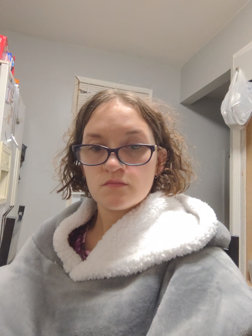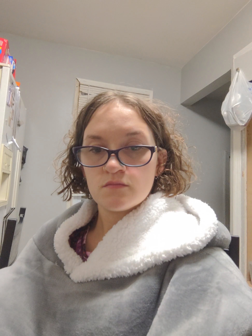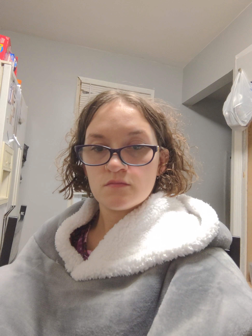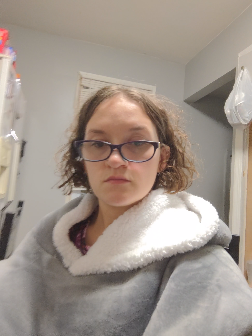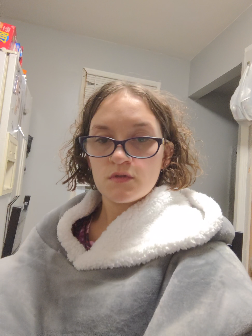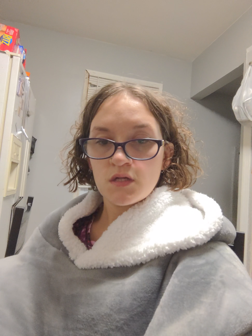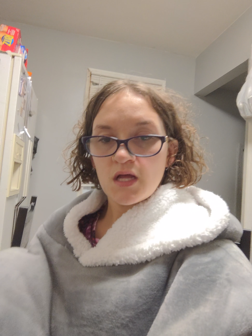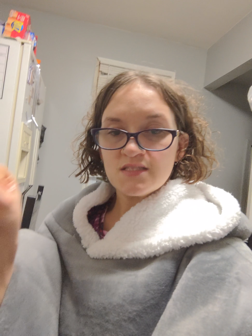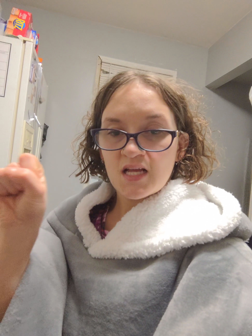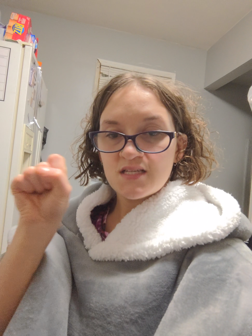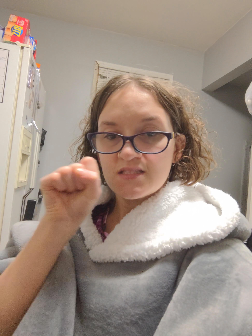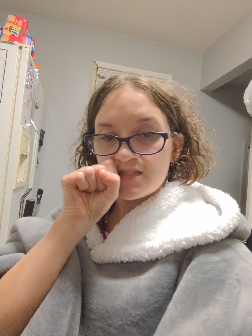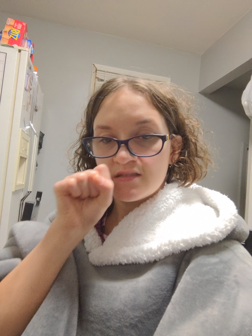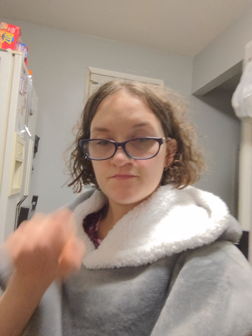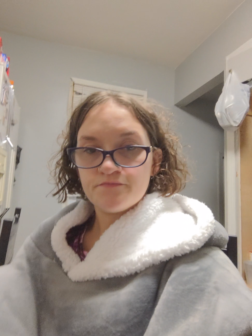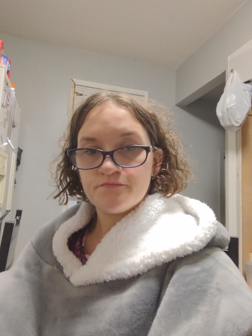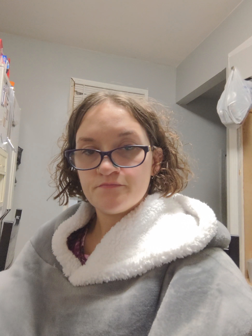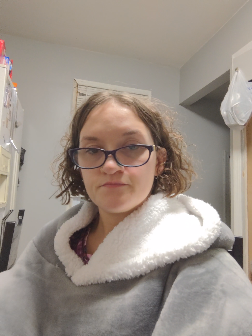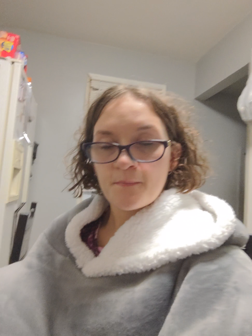carrot